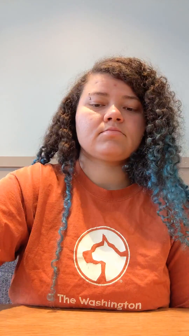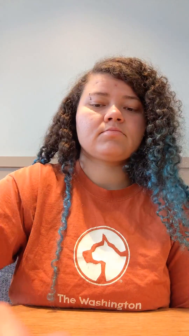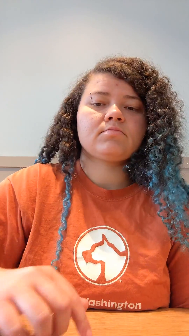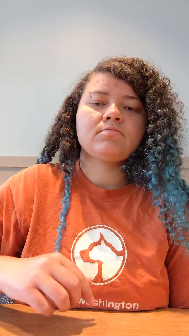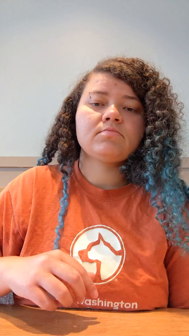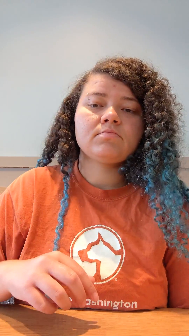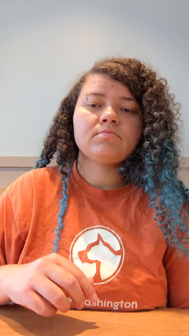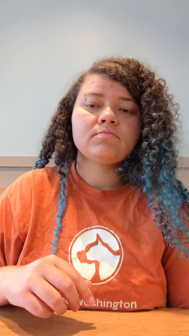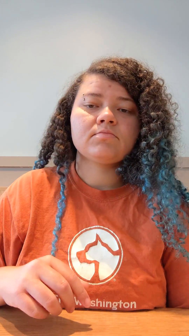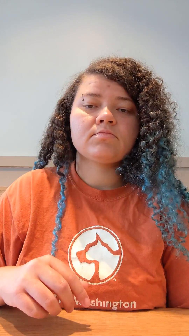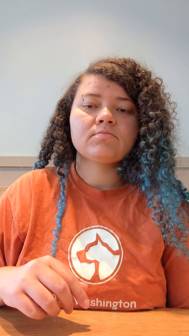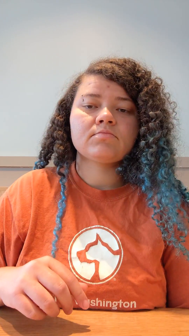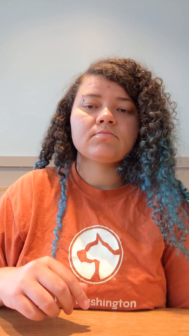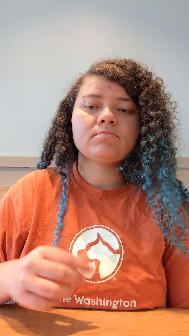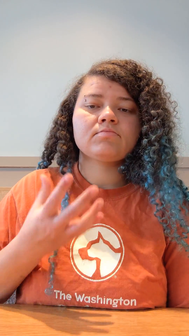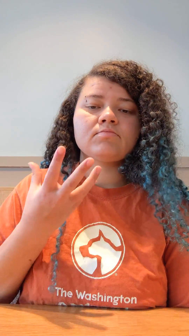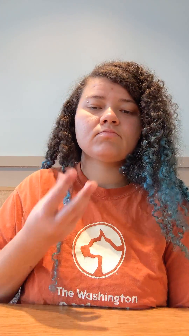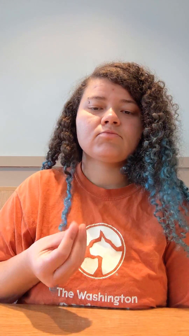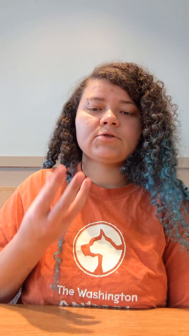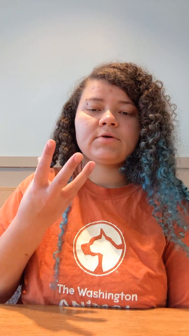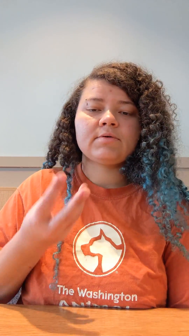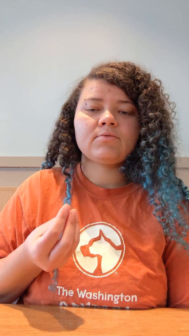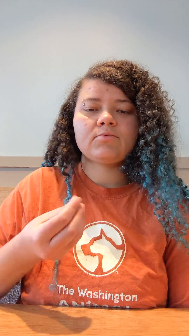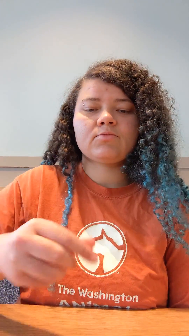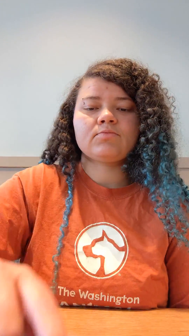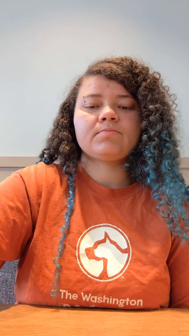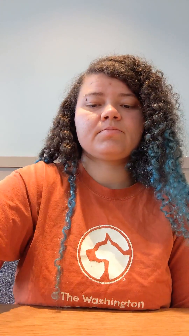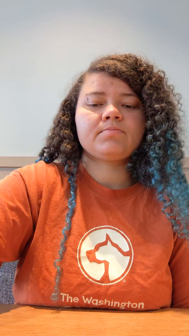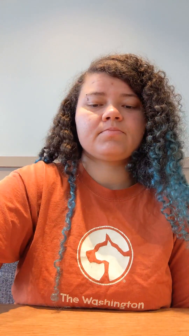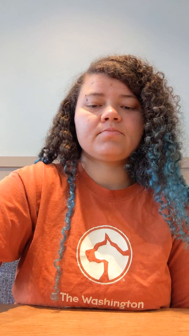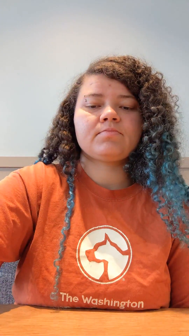gentle